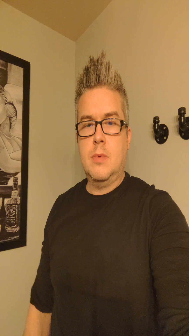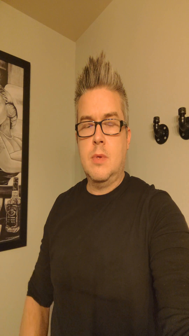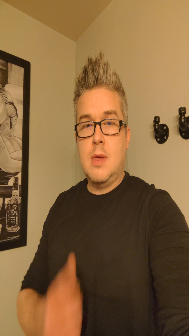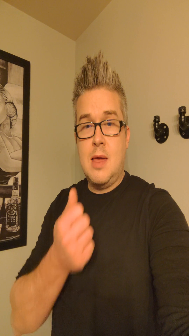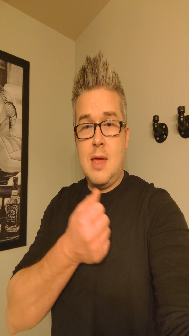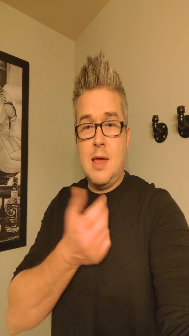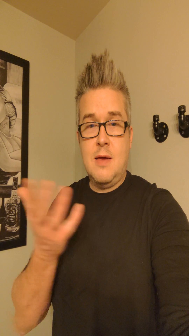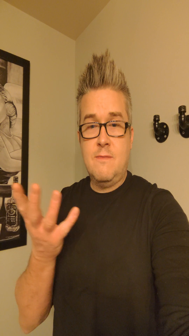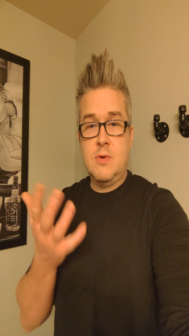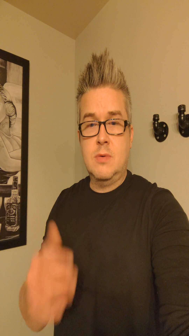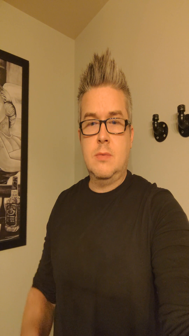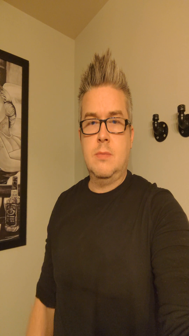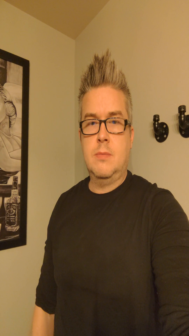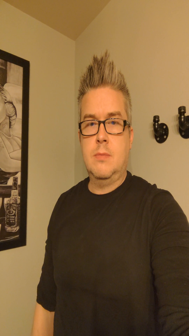every